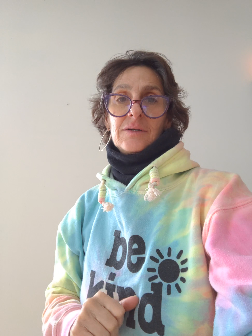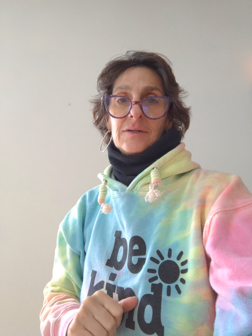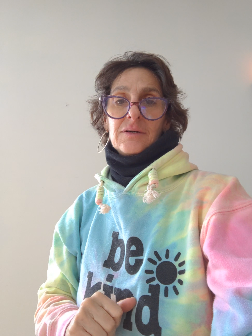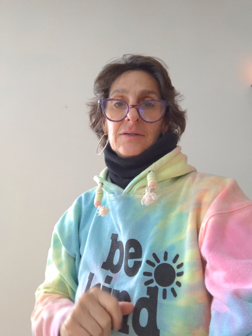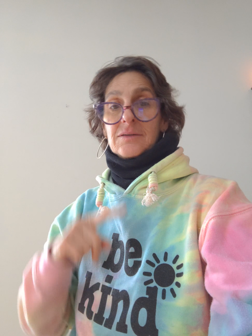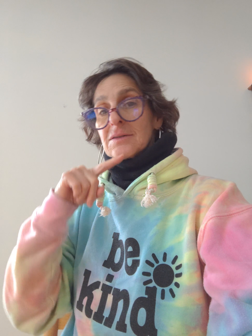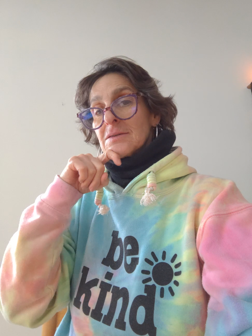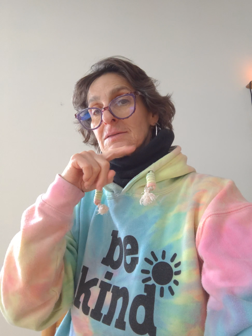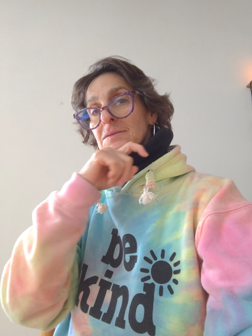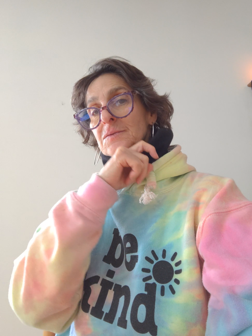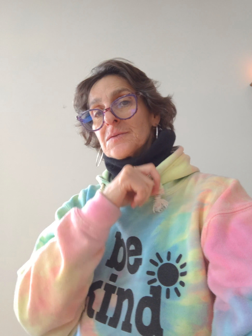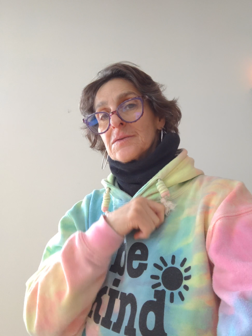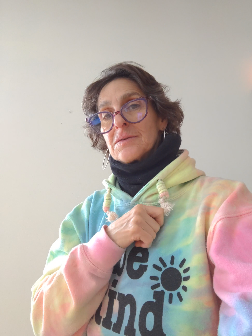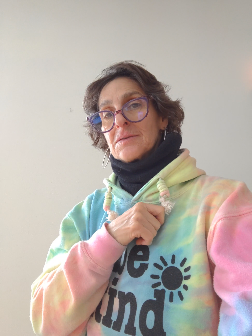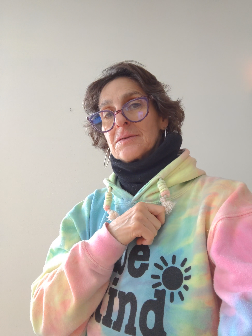cereal